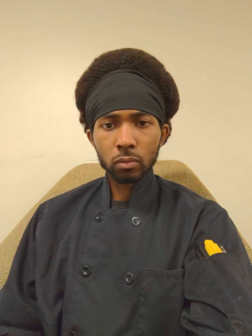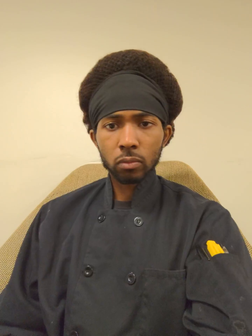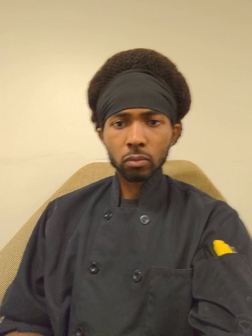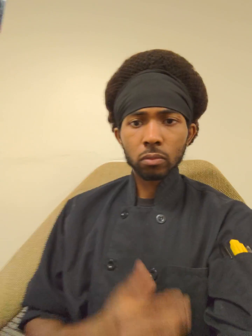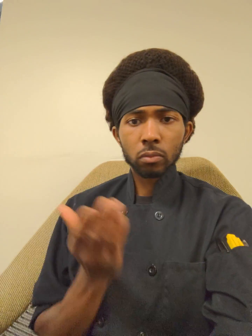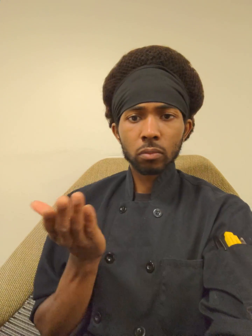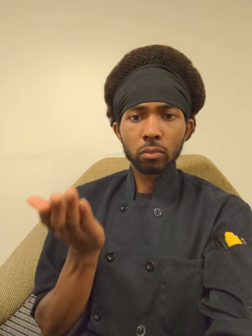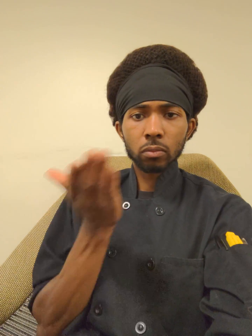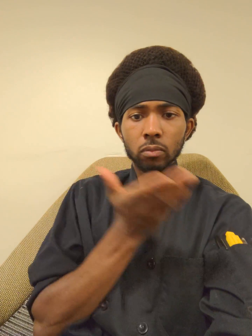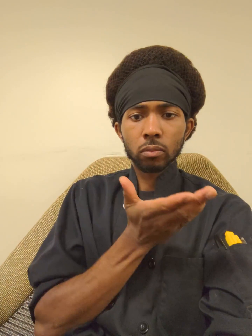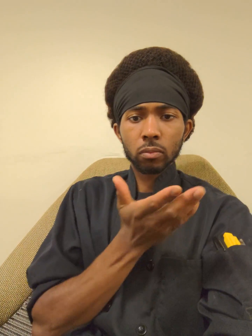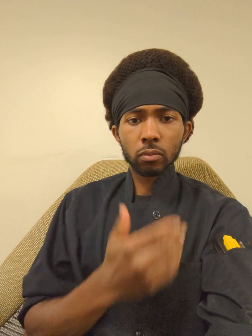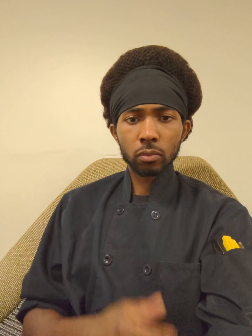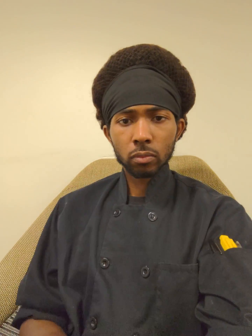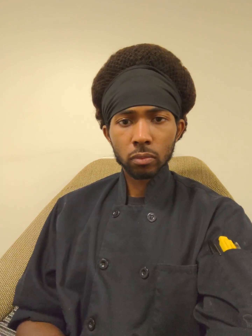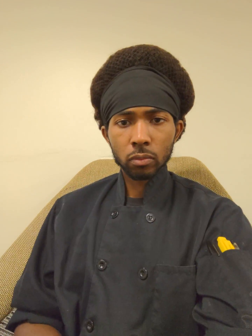carry